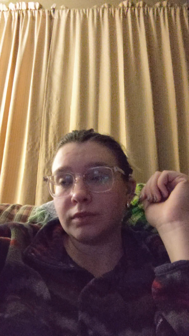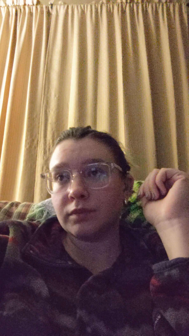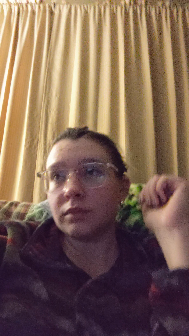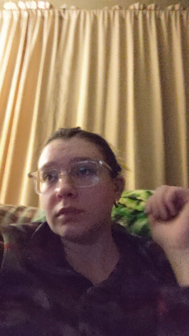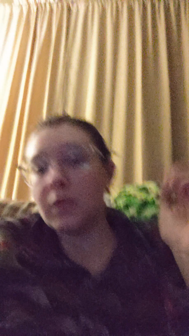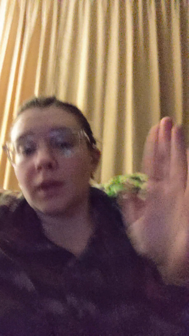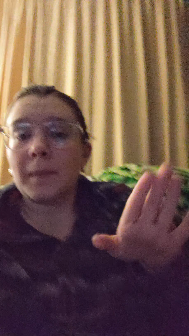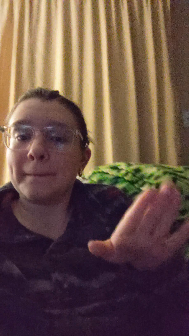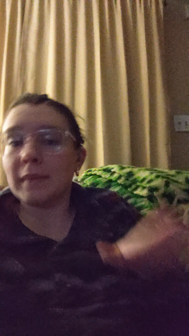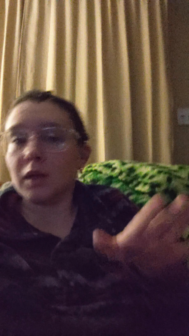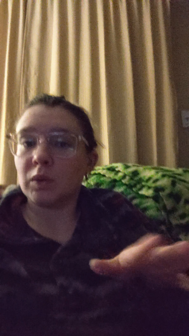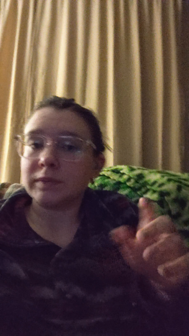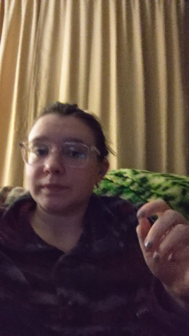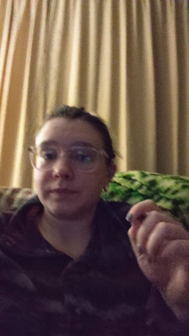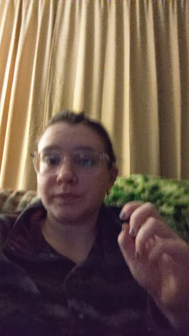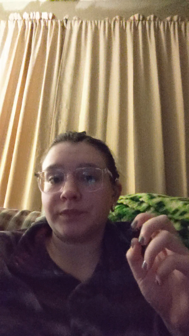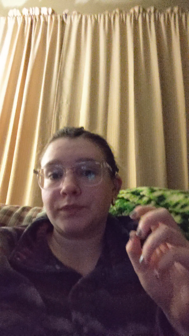penguin